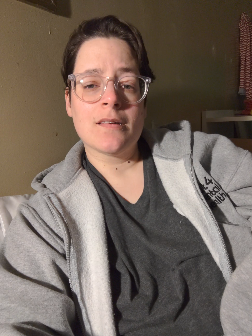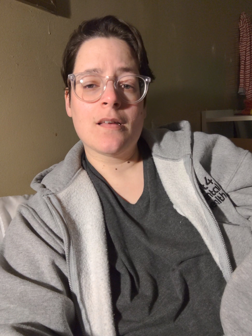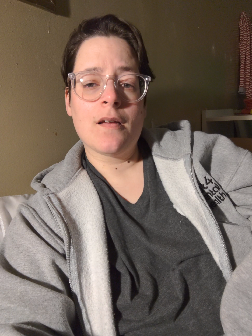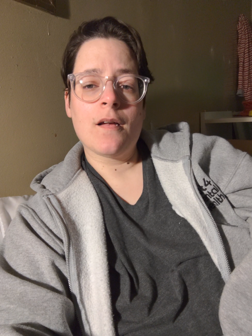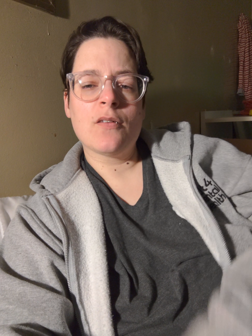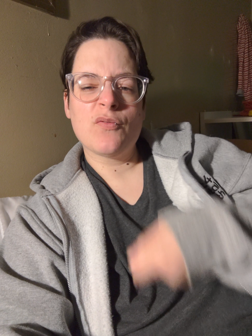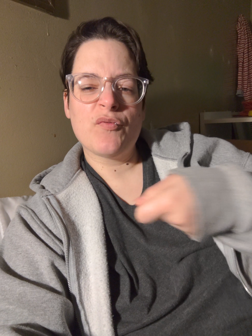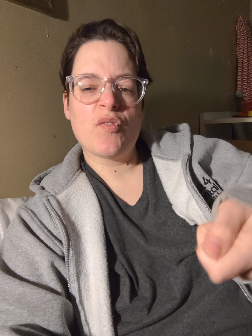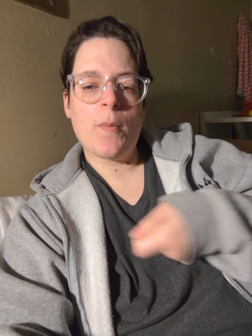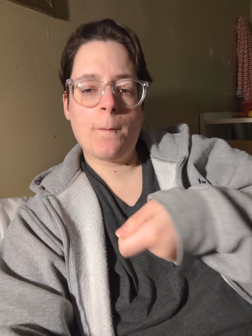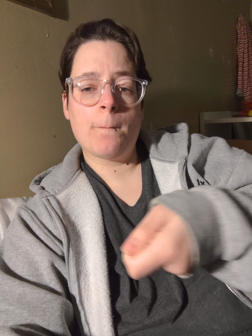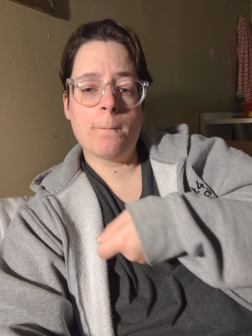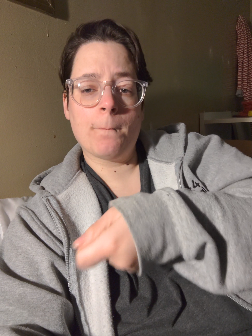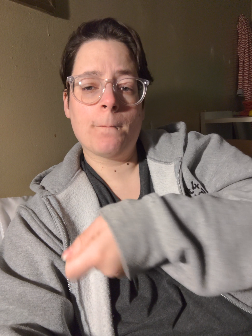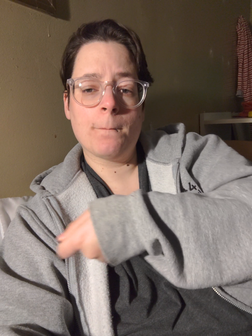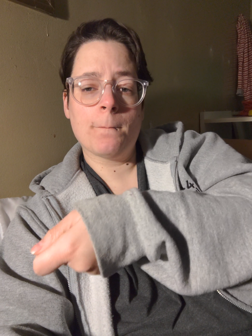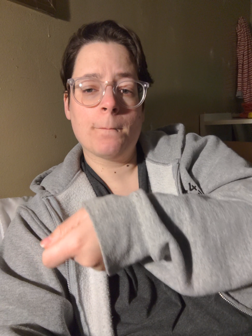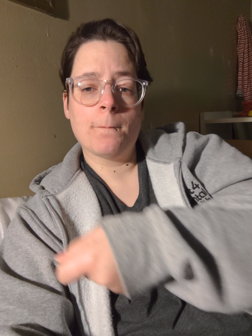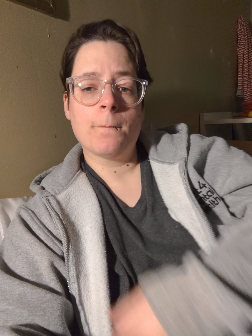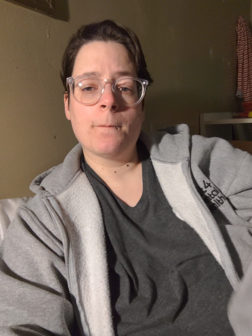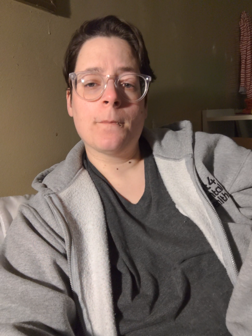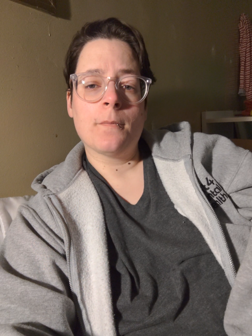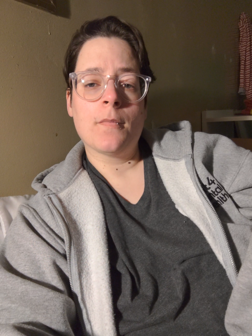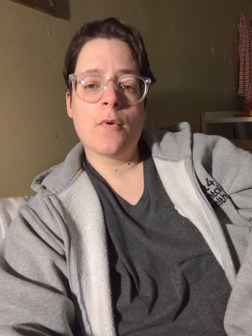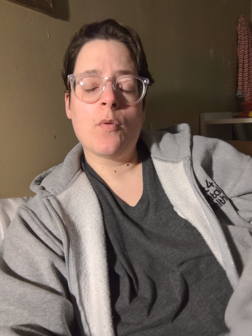vacuum